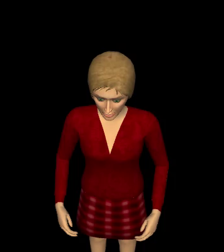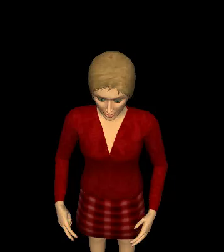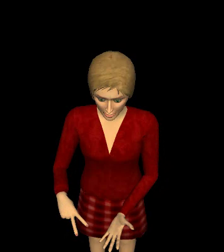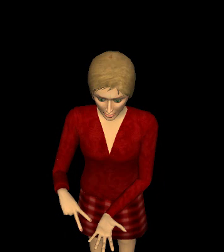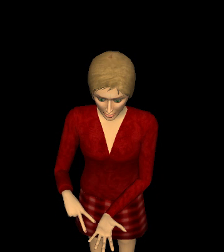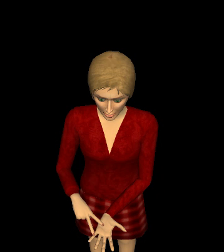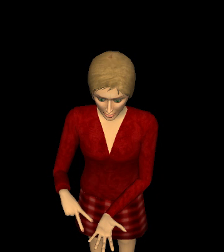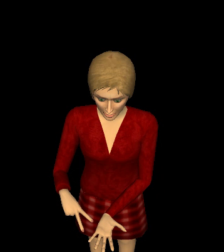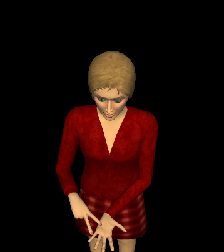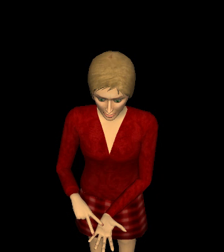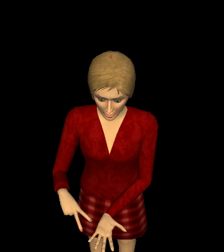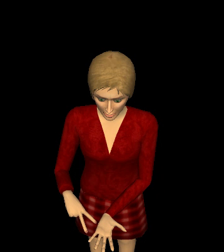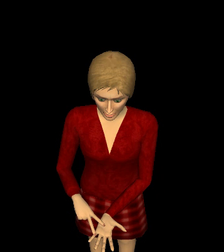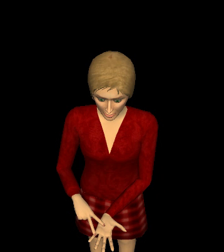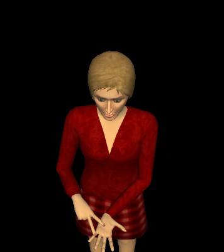شوكة